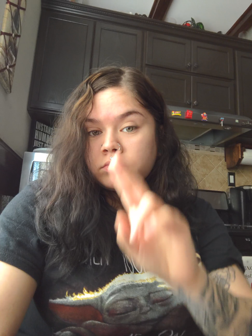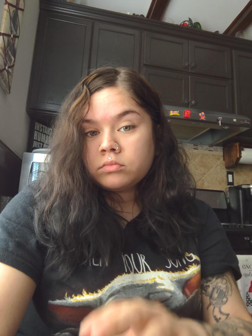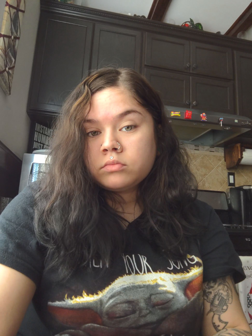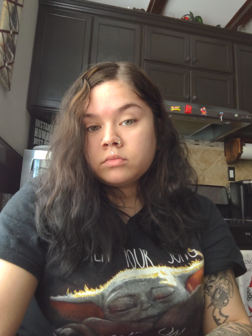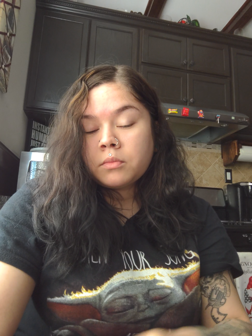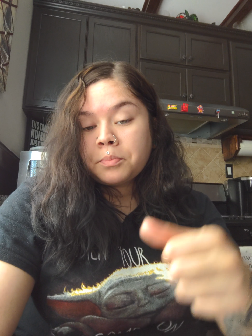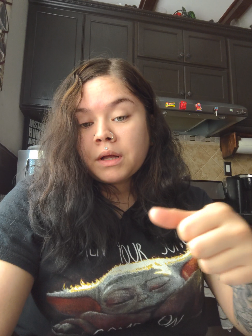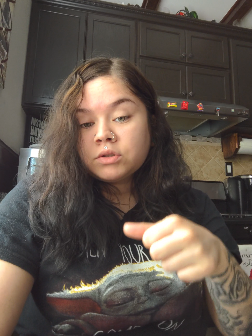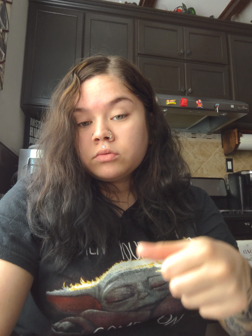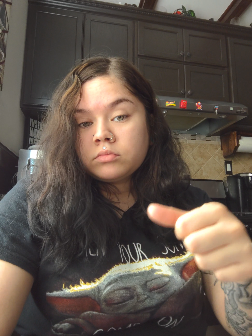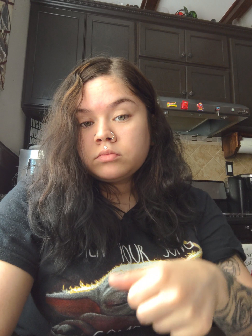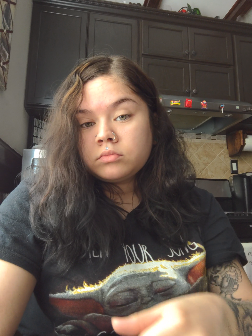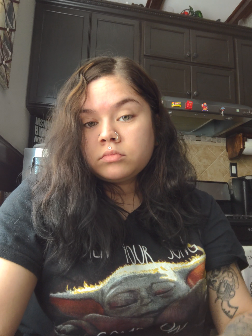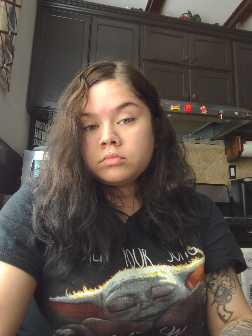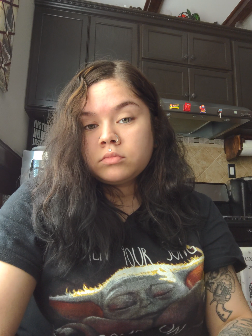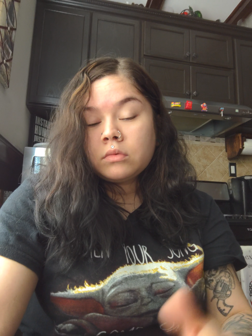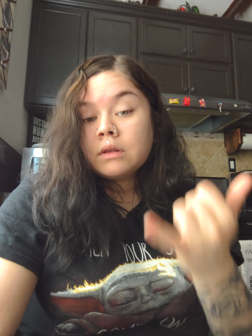puzzle